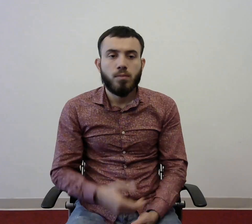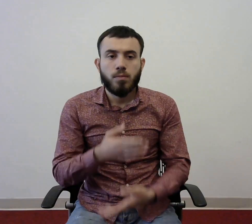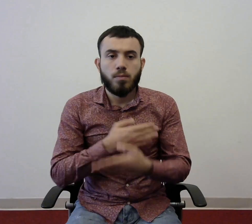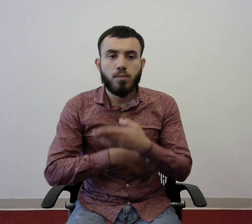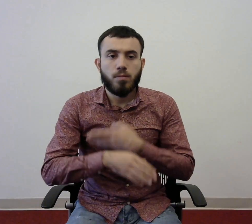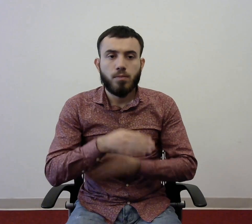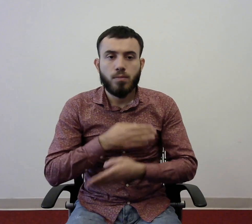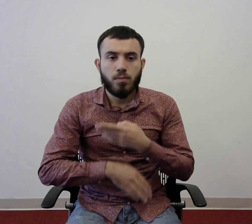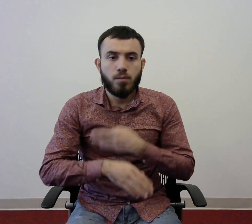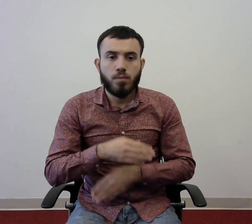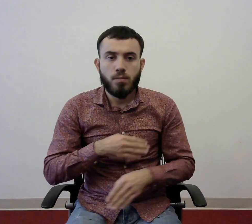əlil